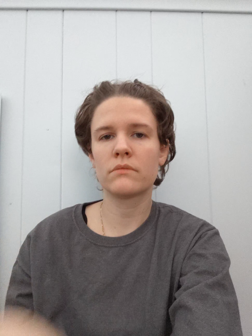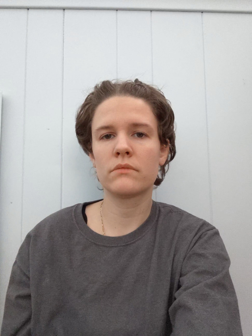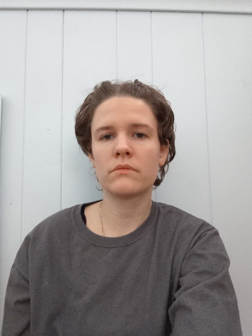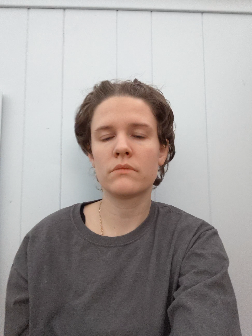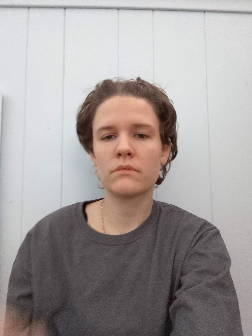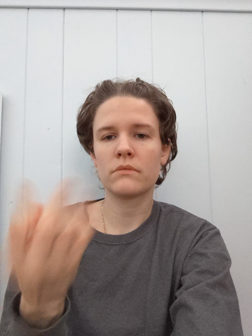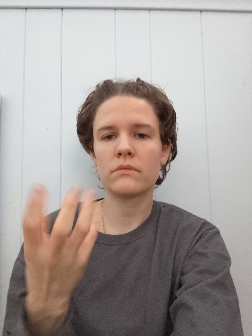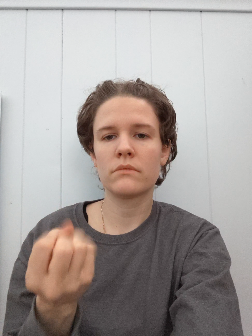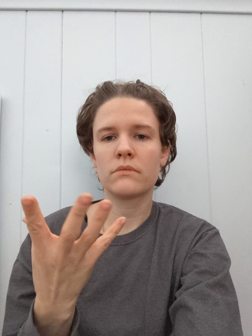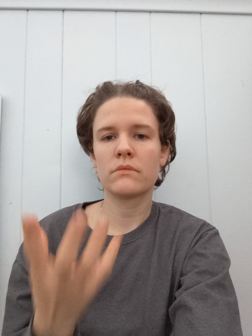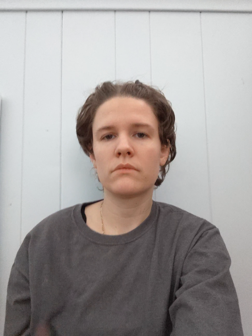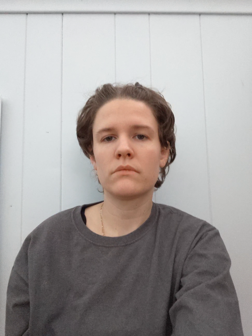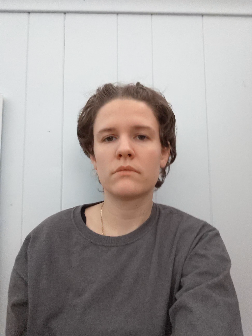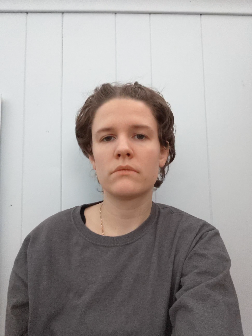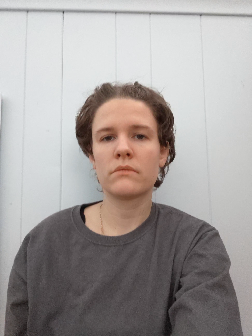many